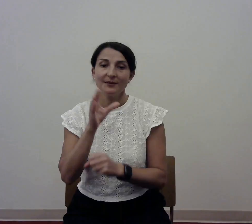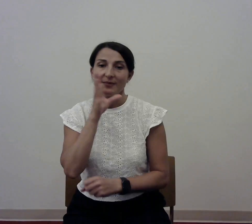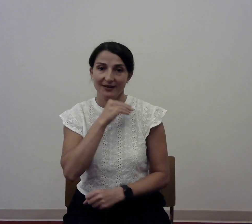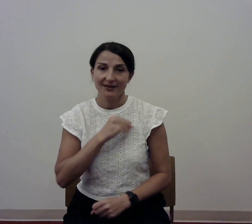bilmək